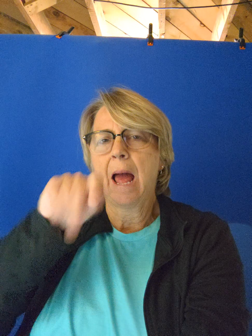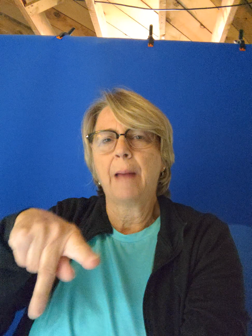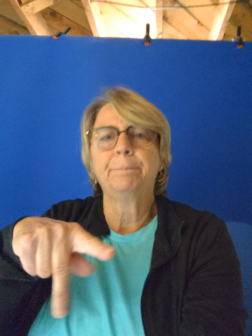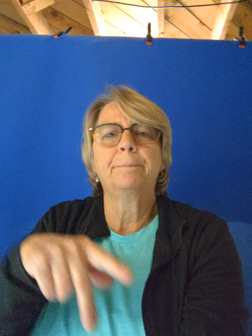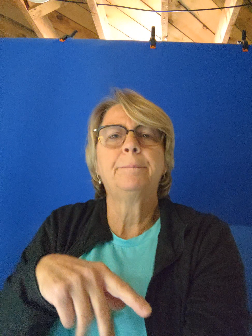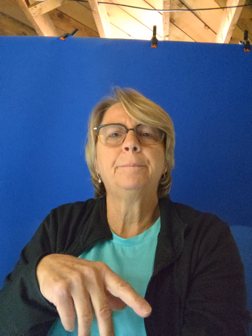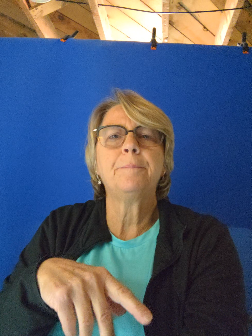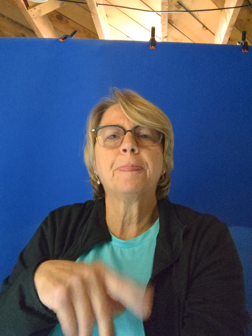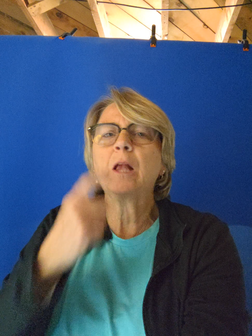nap